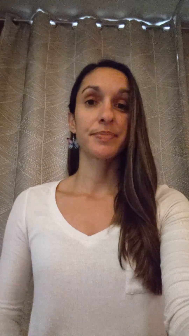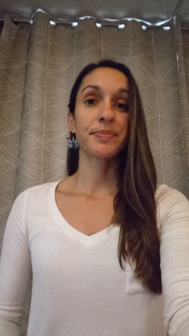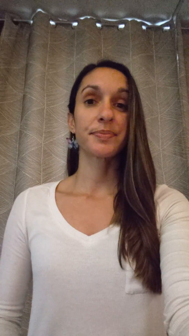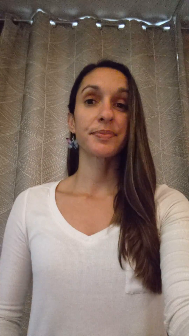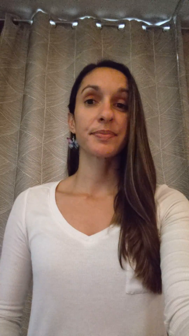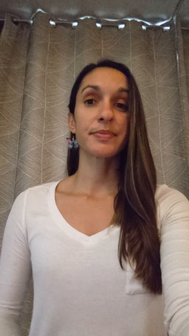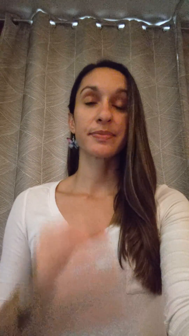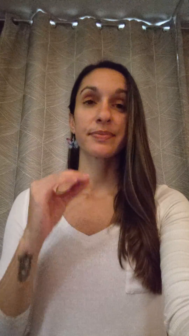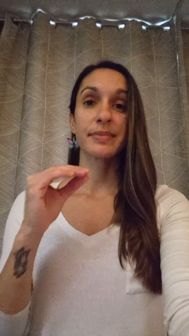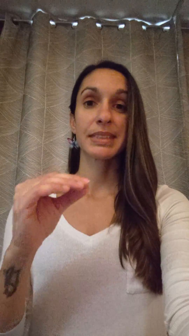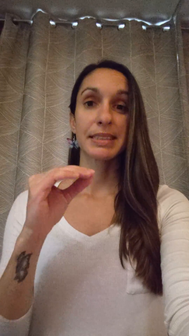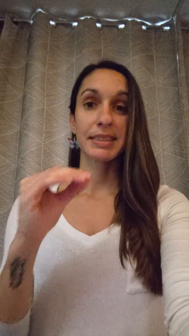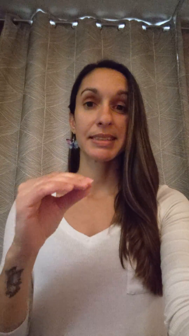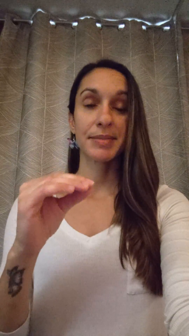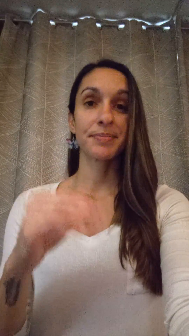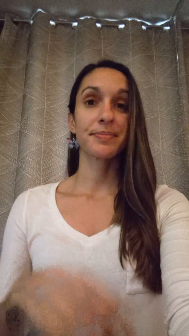fix